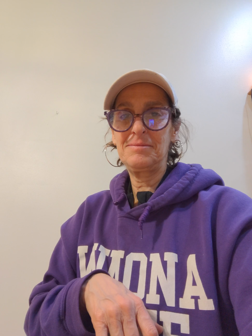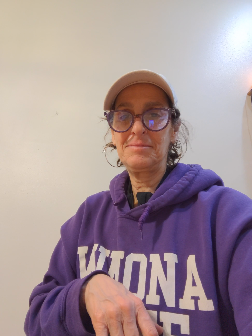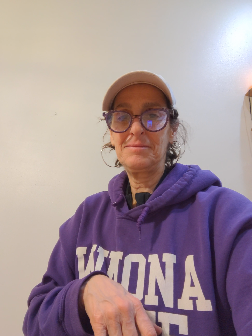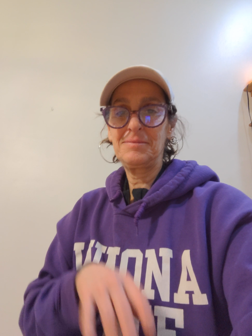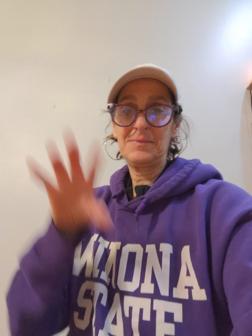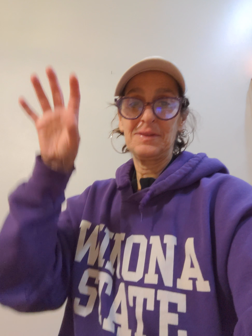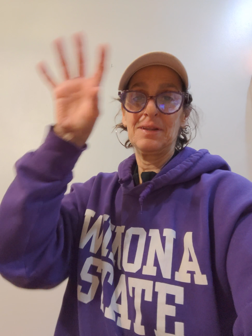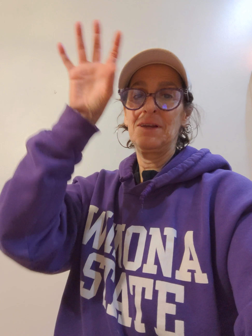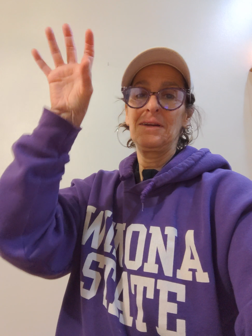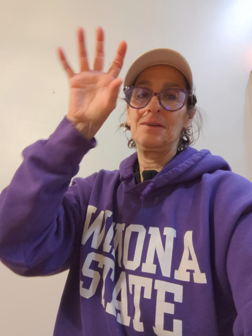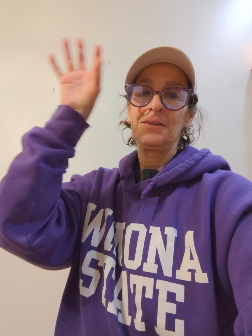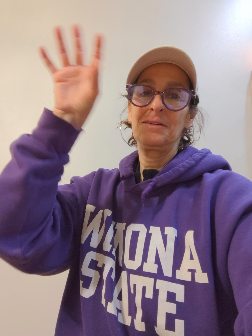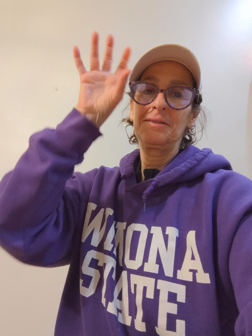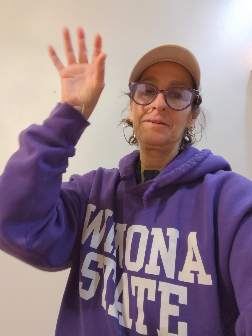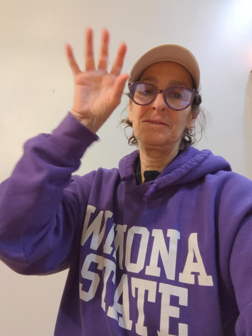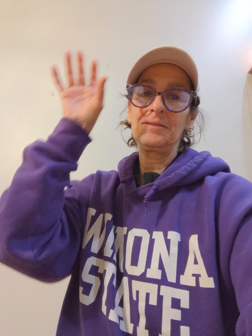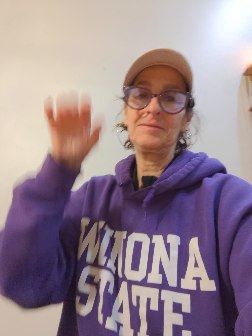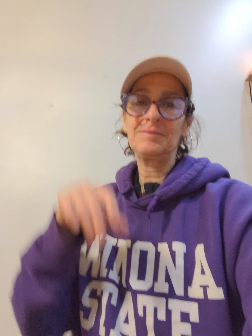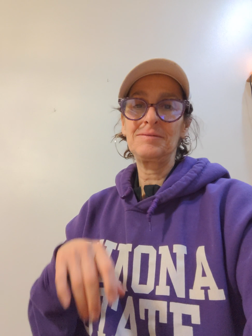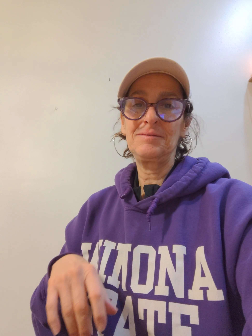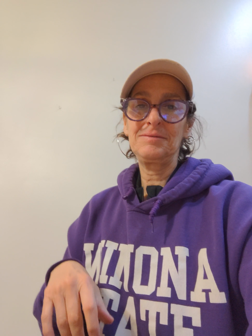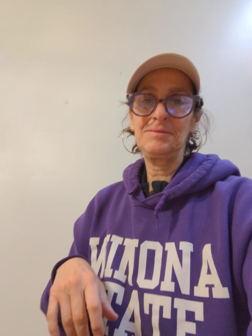cloud